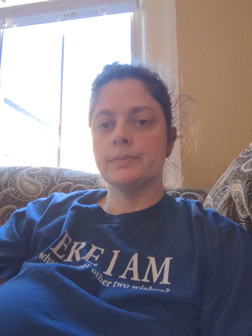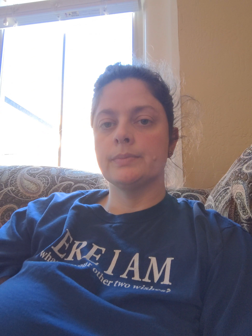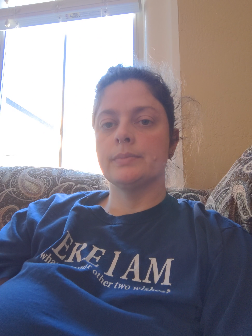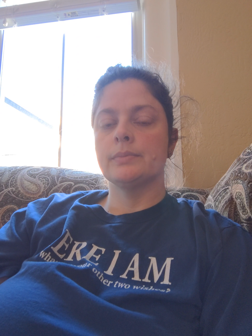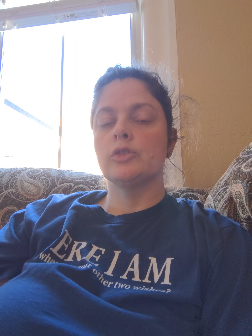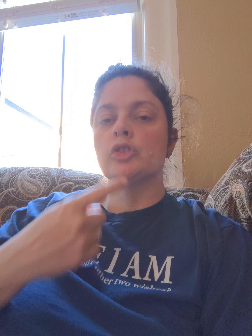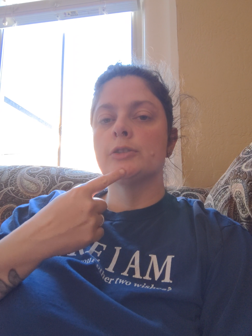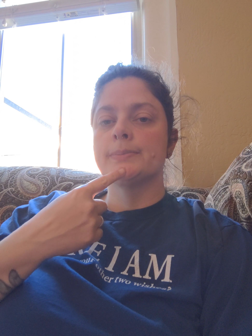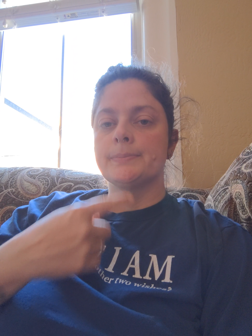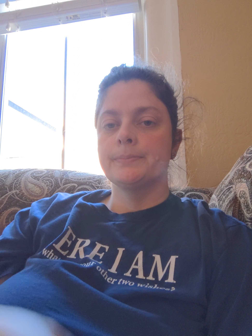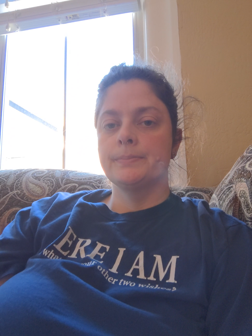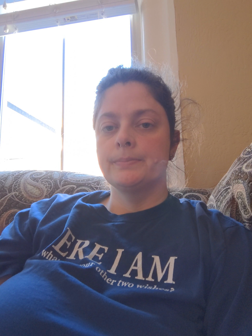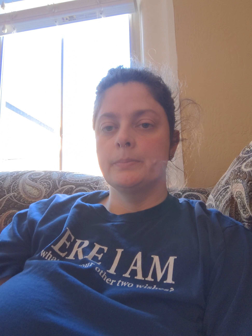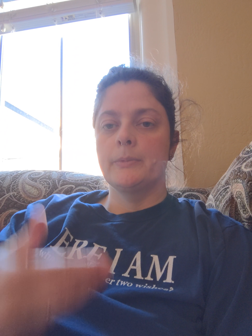chin